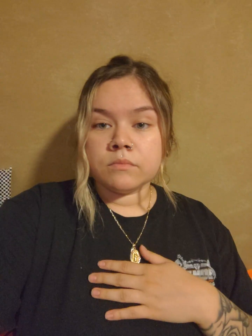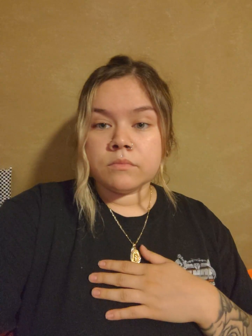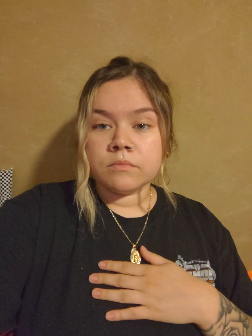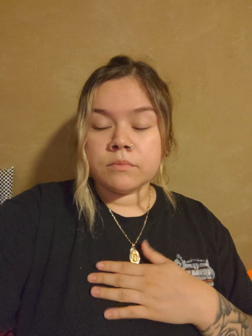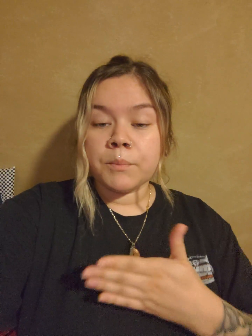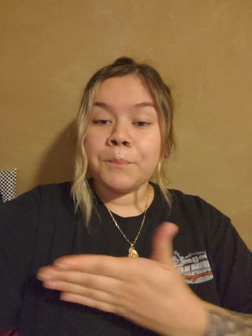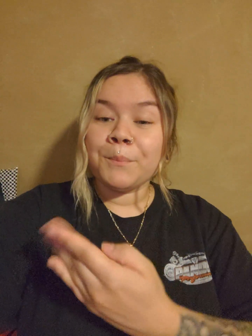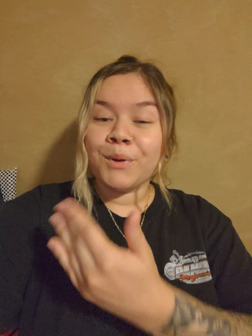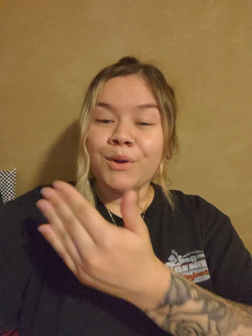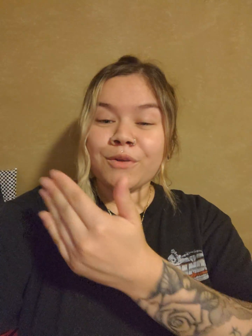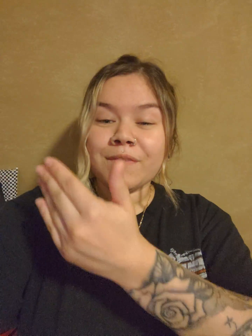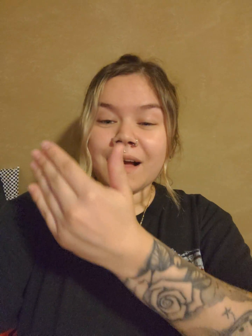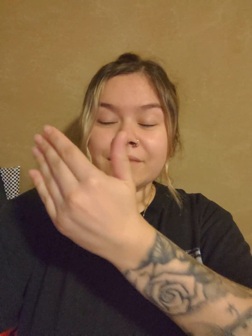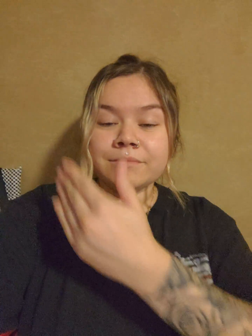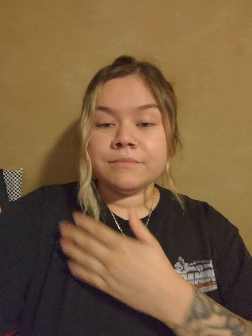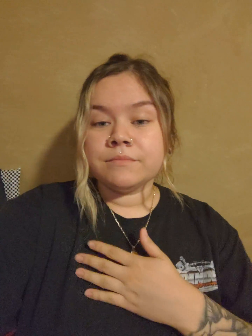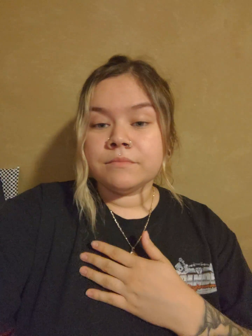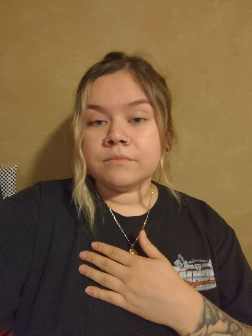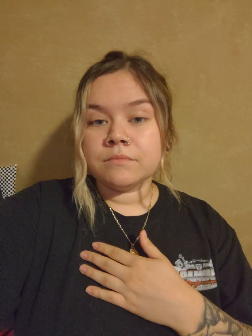butterfly